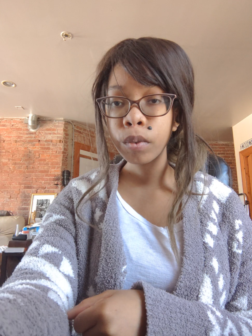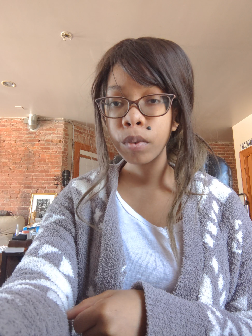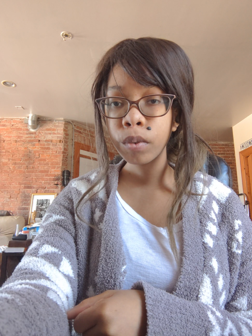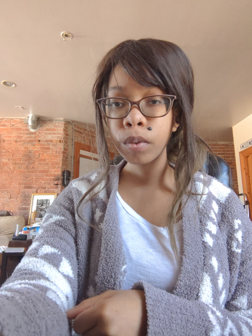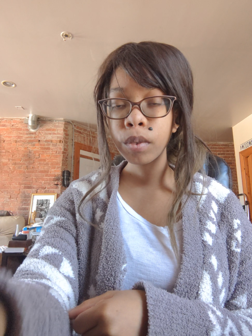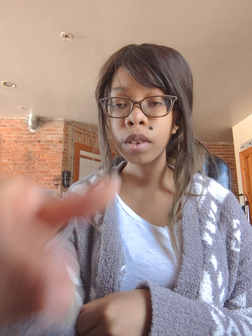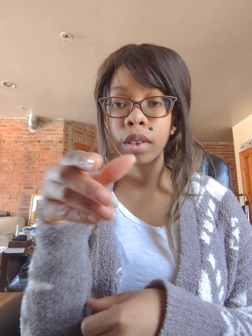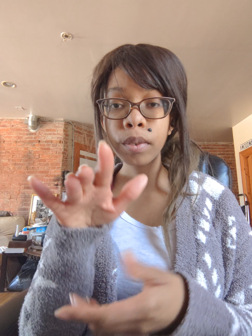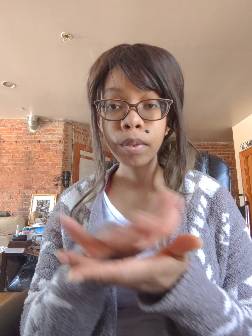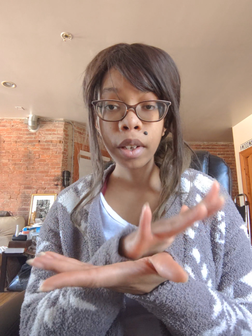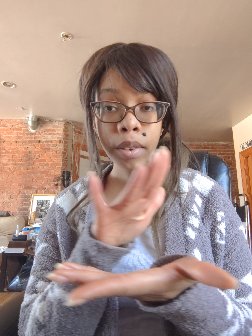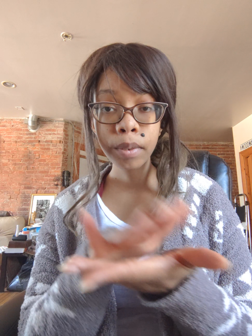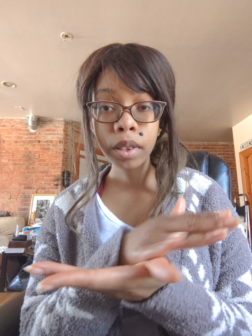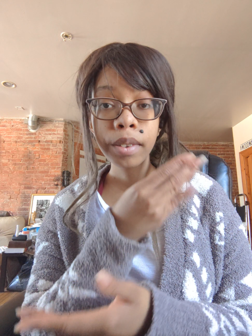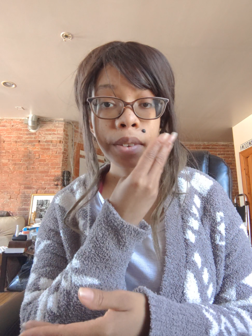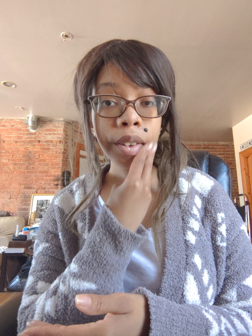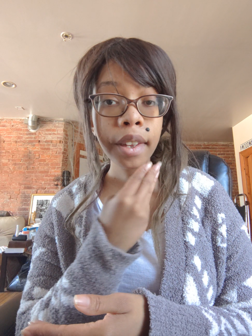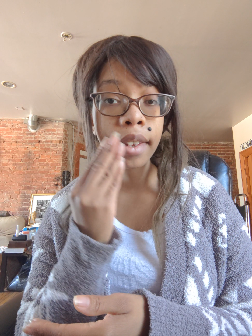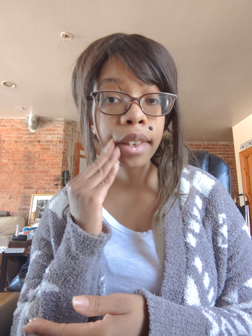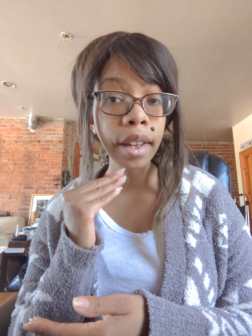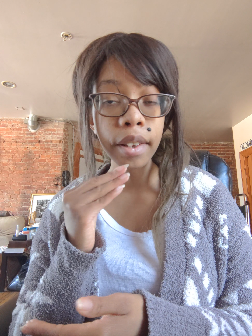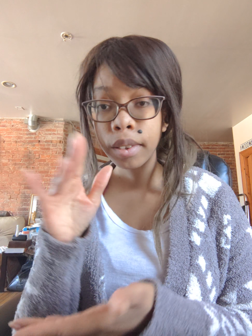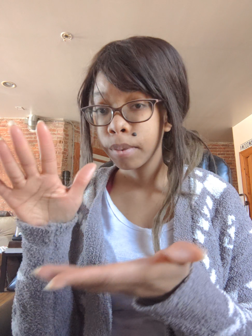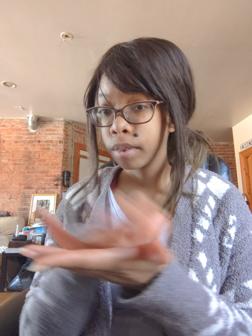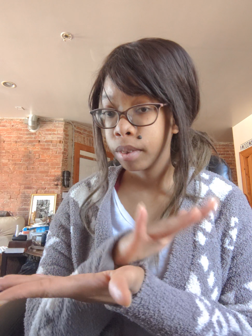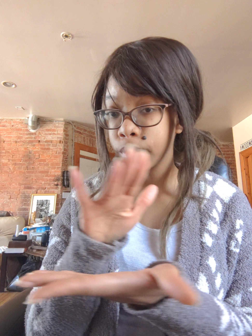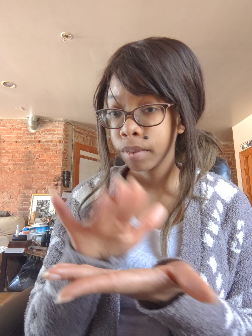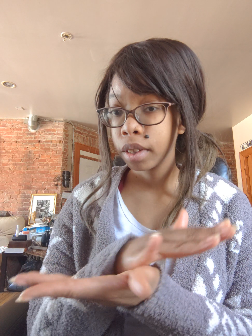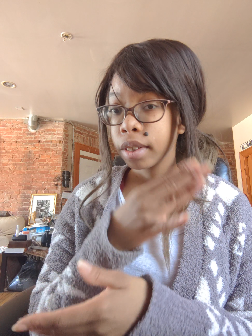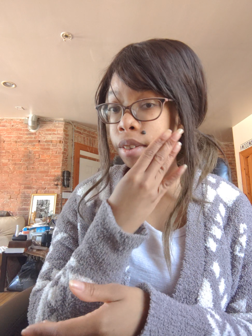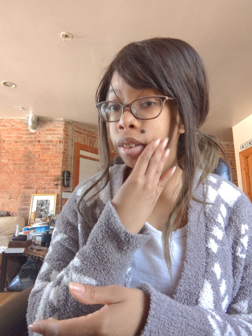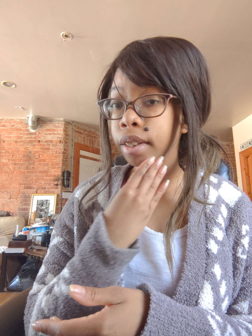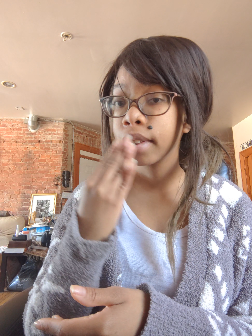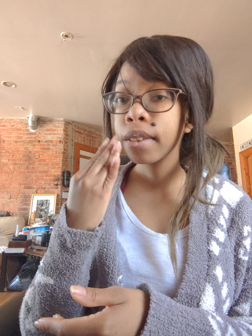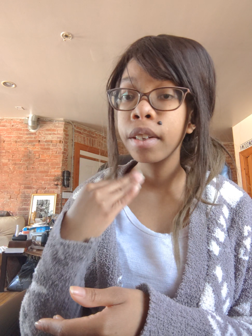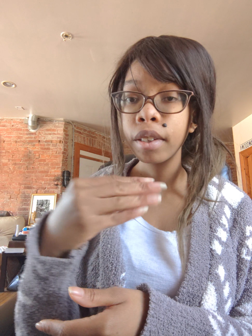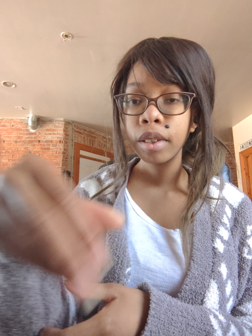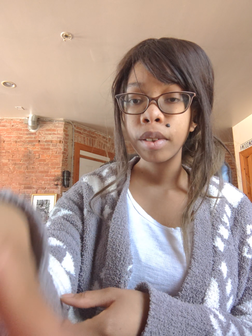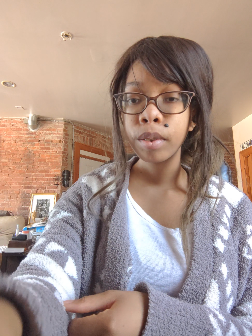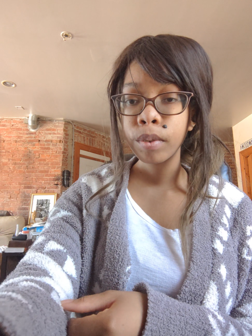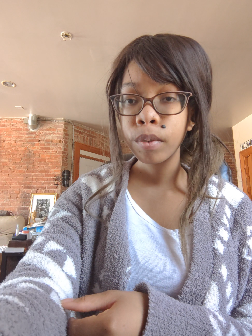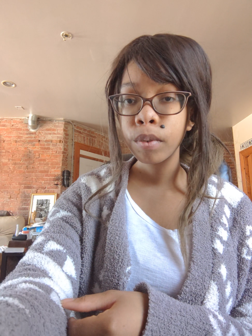napkin